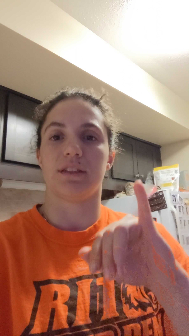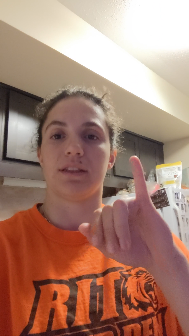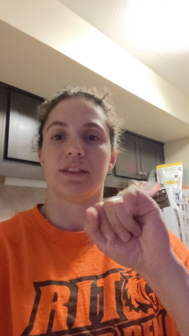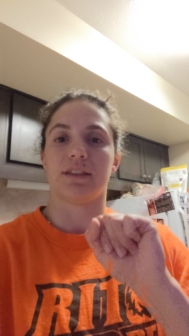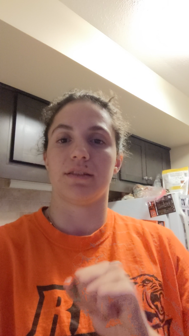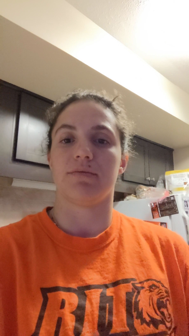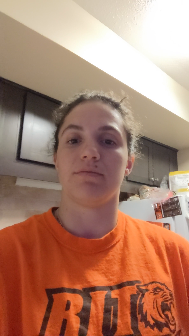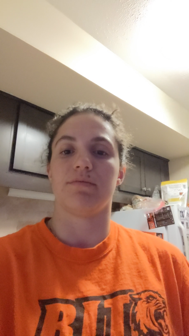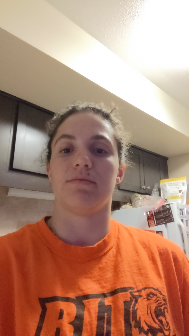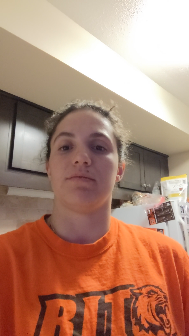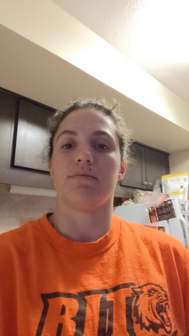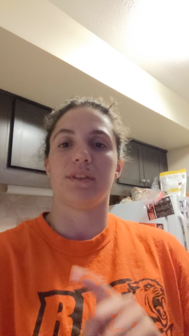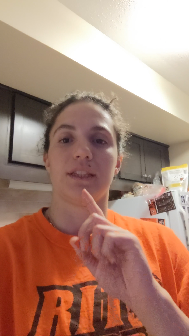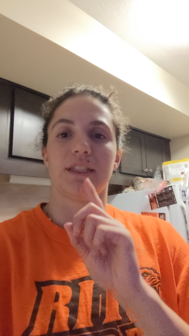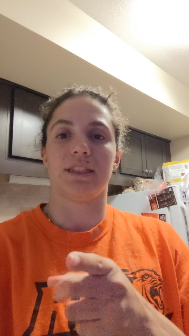is